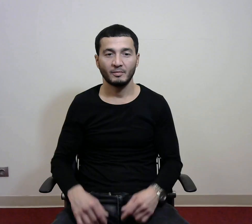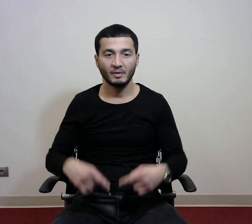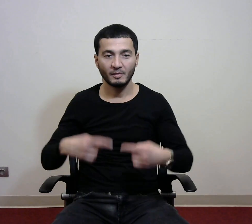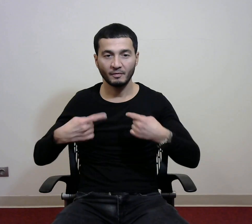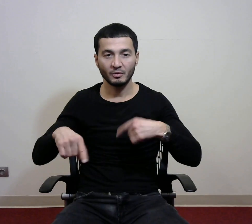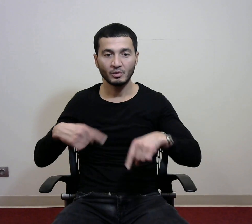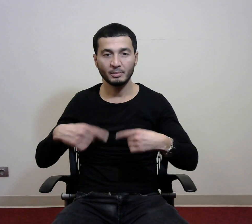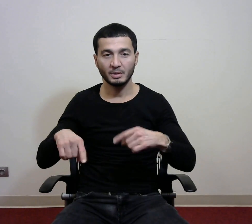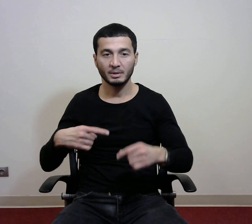futbol